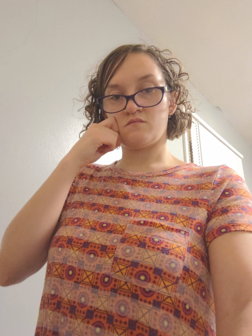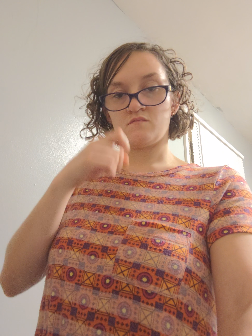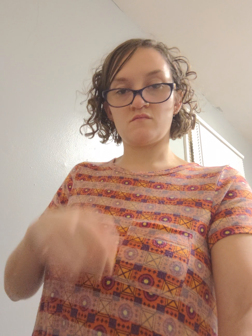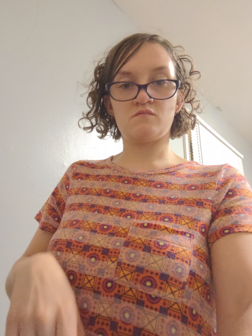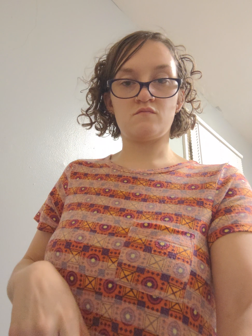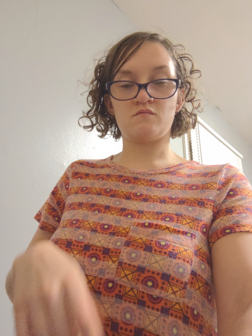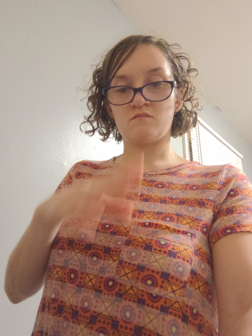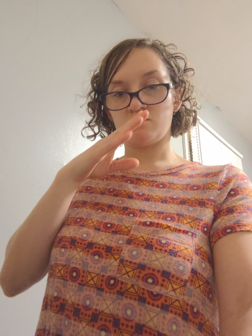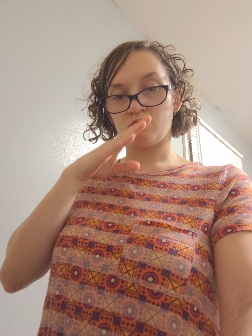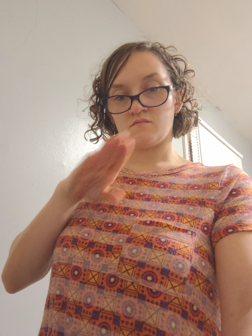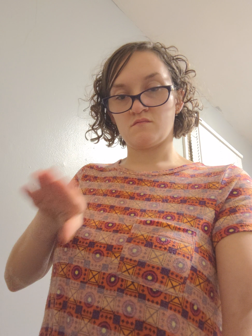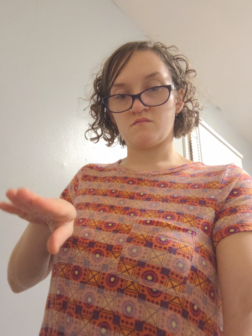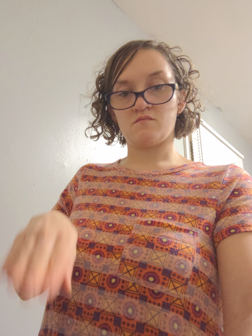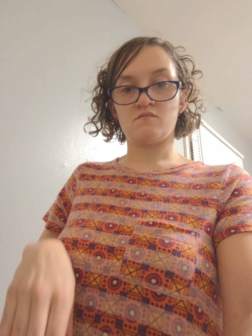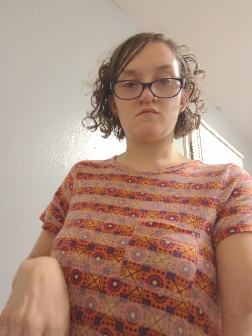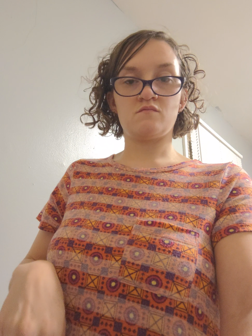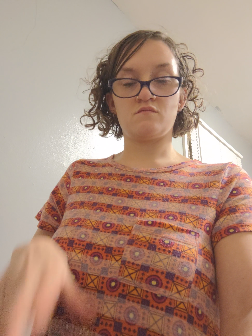quiet